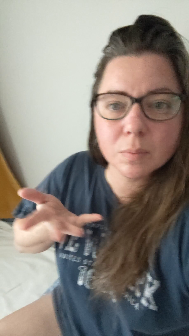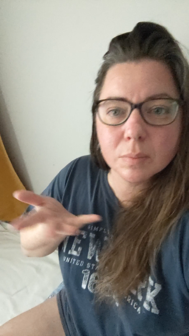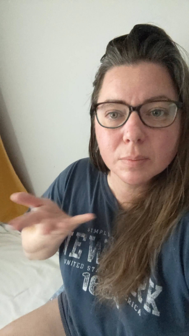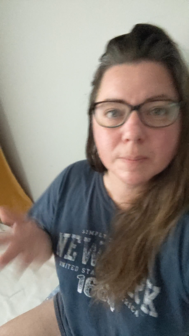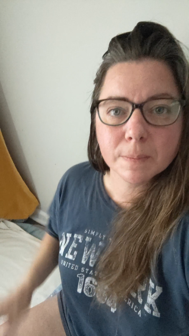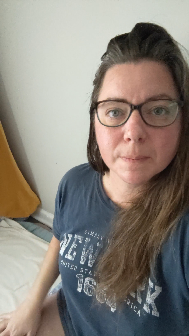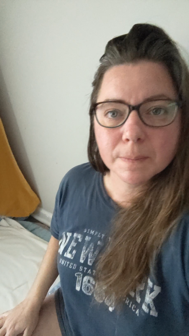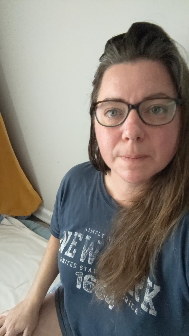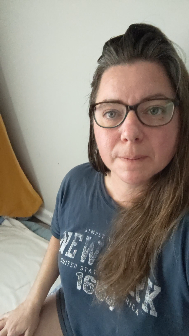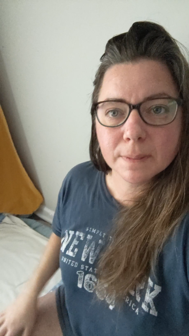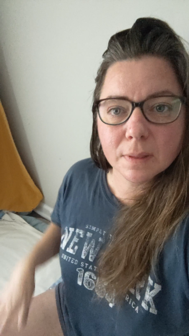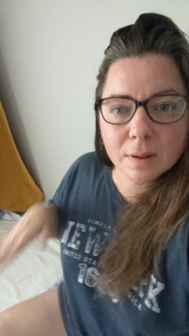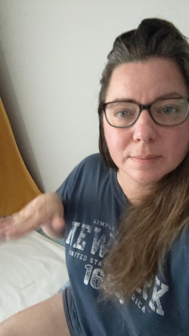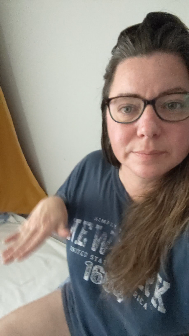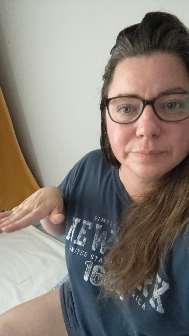penguin